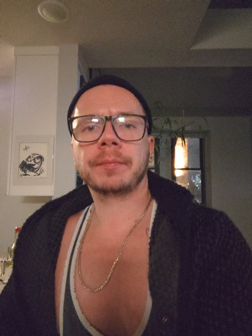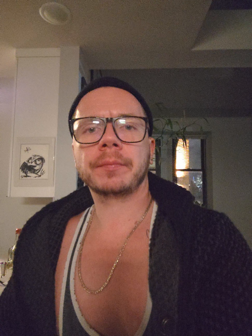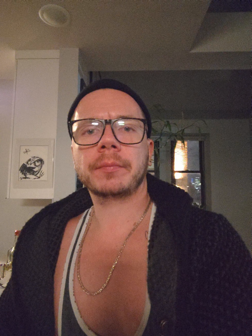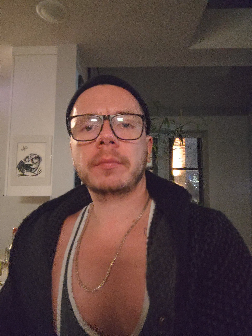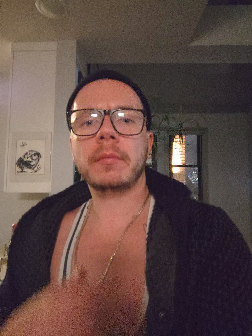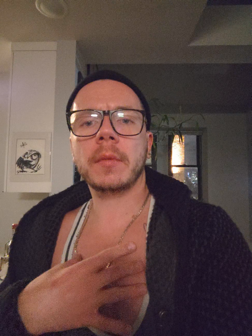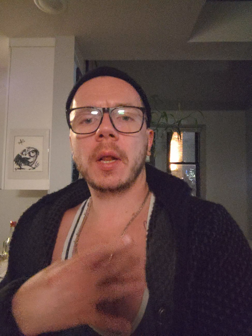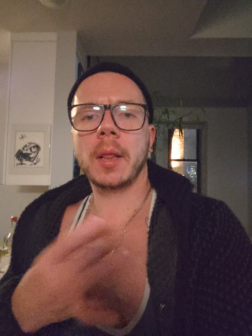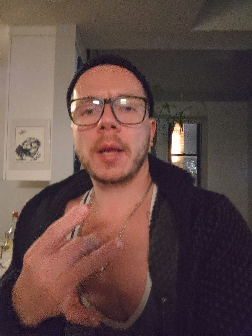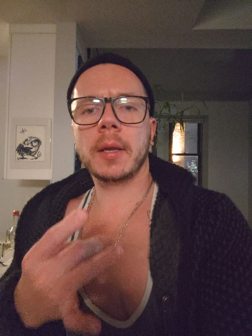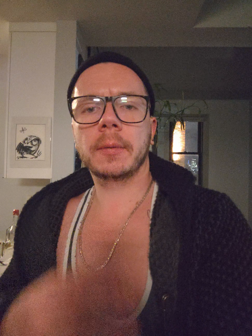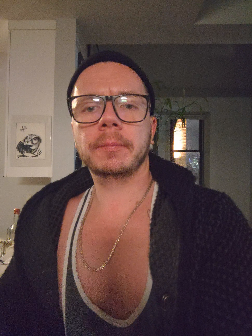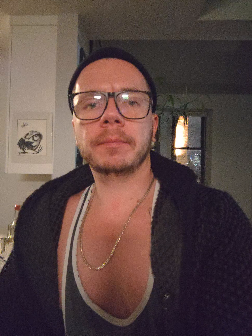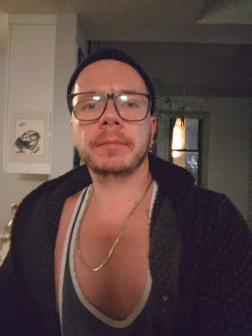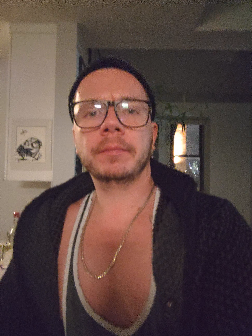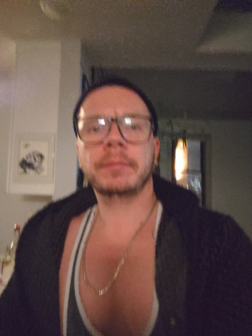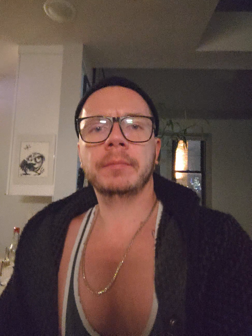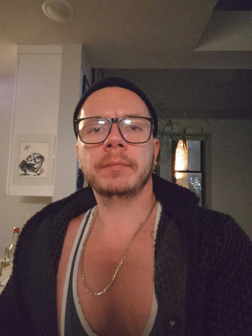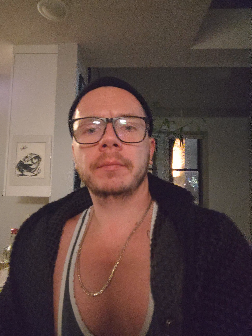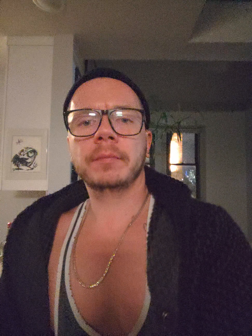like